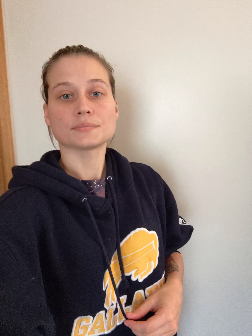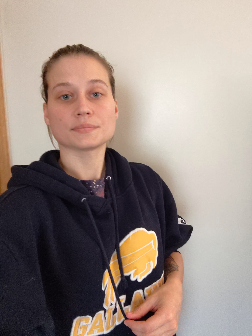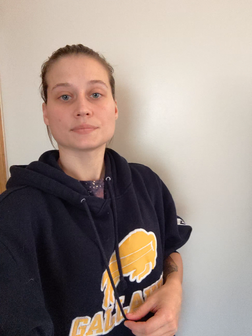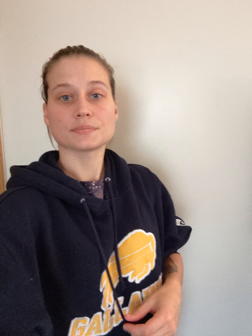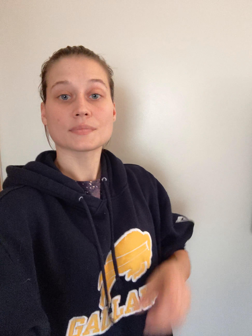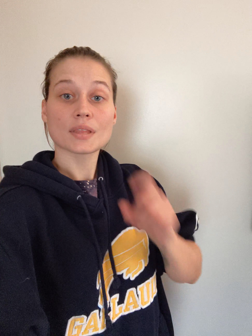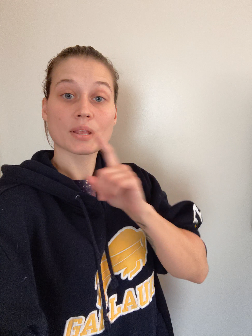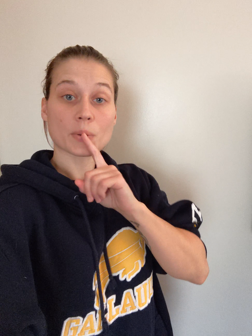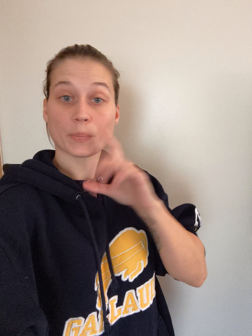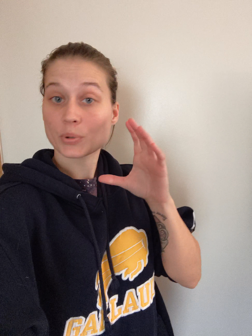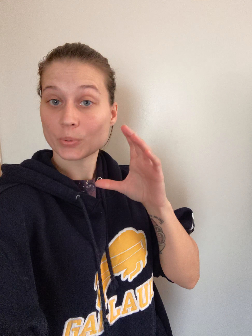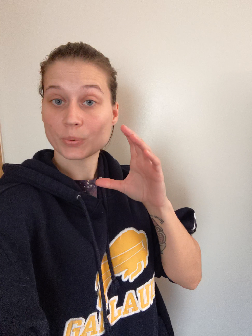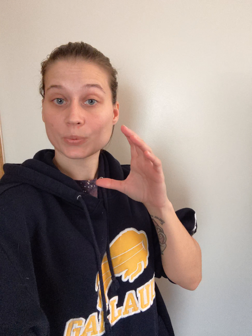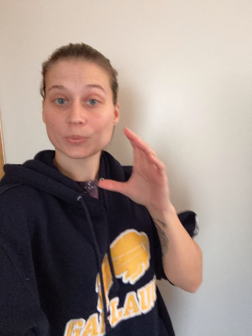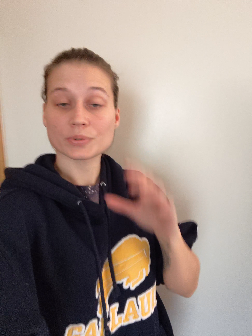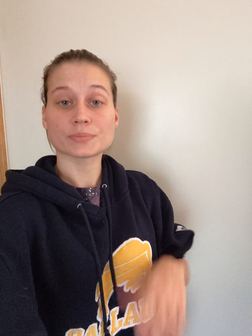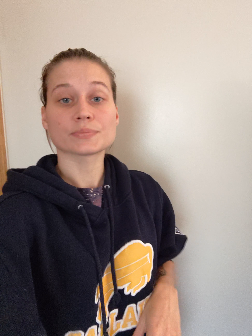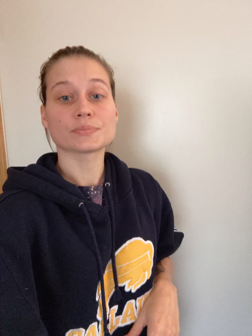balloon